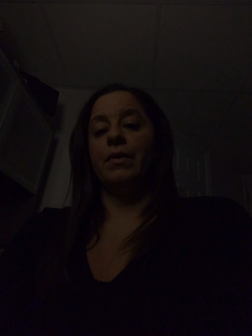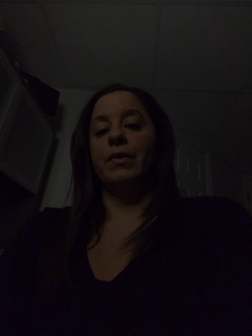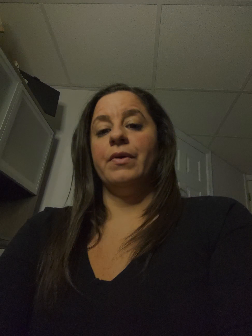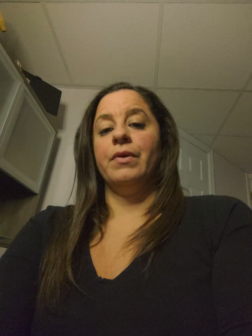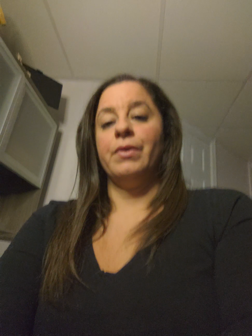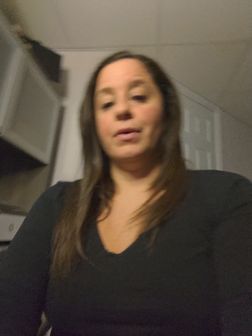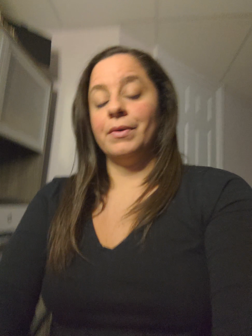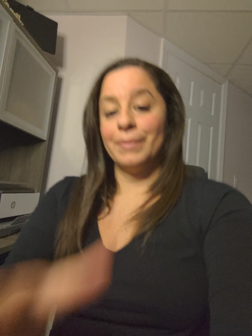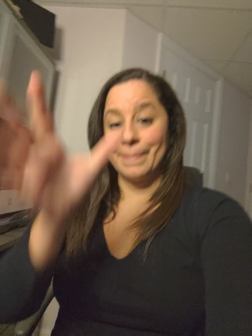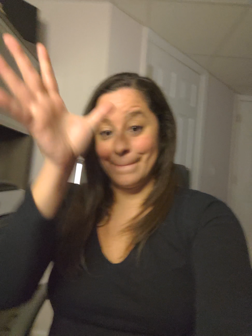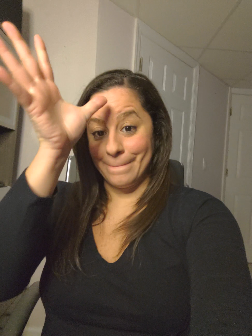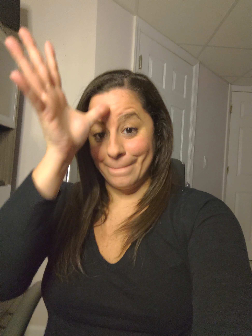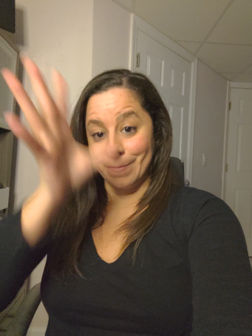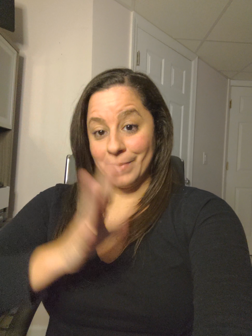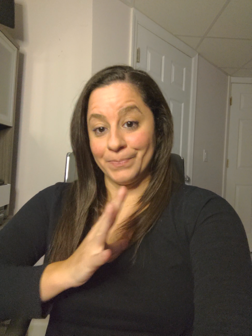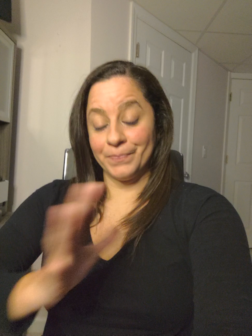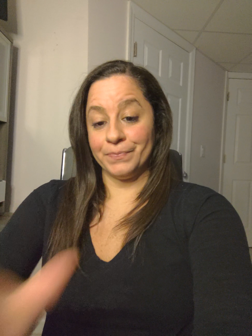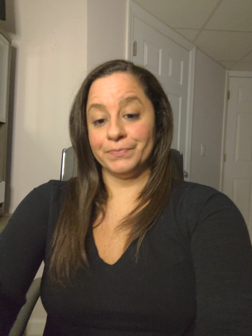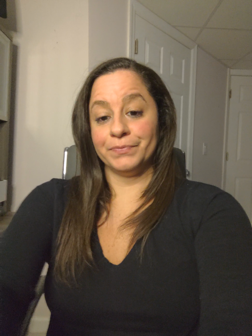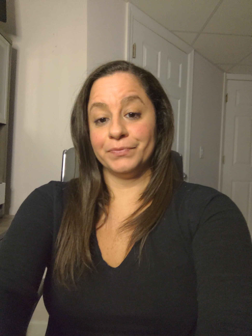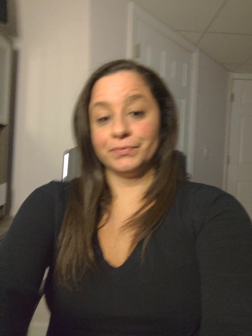man